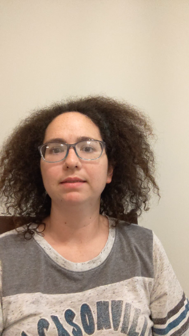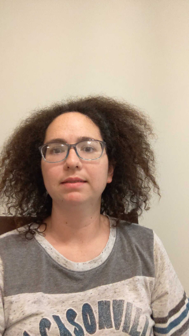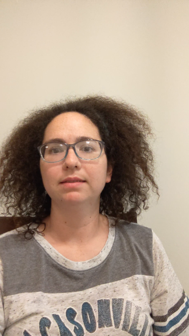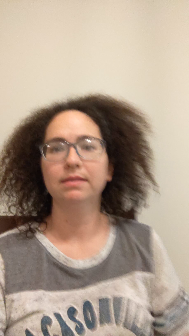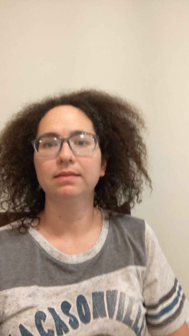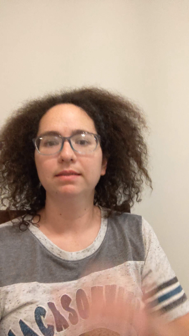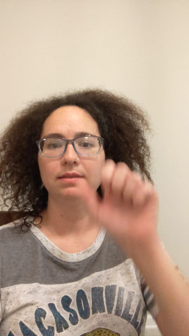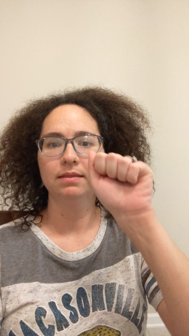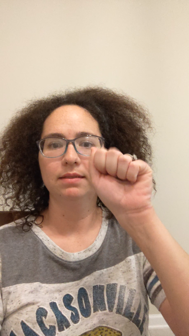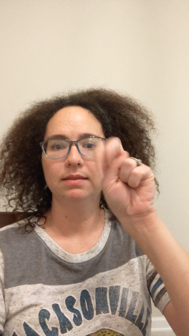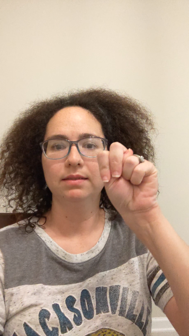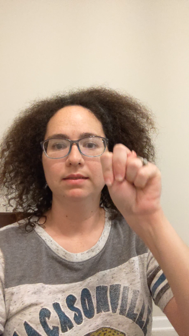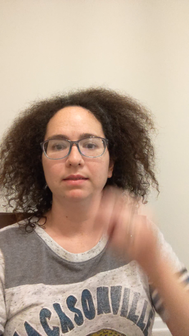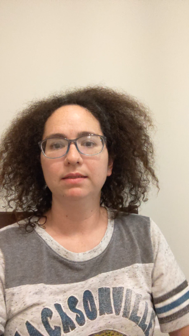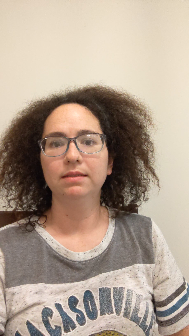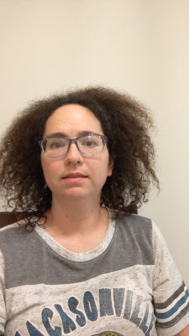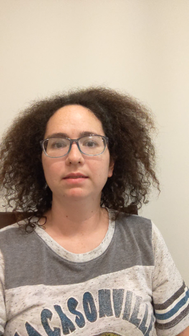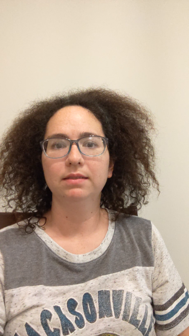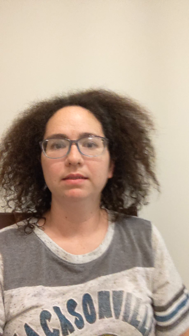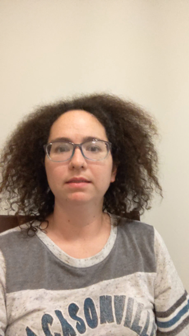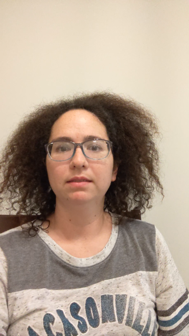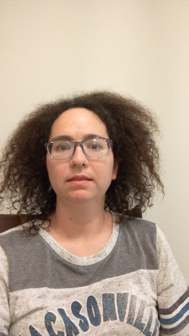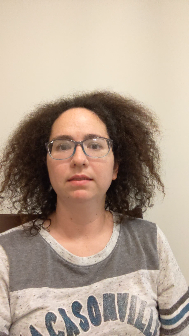an